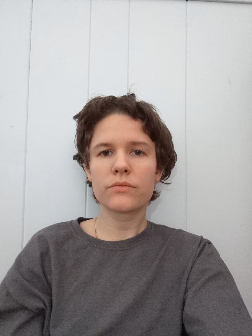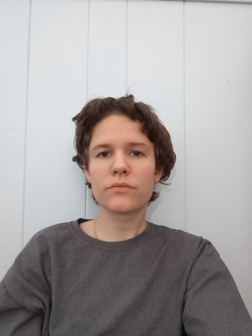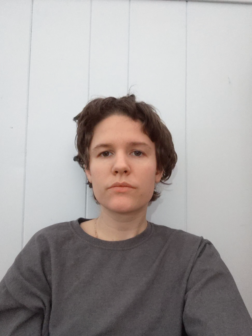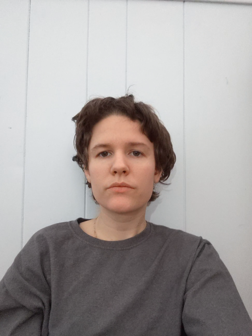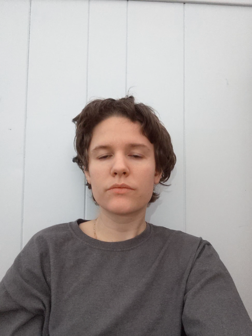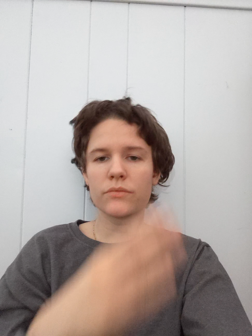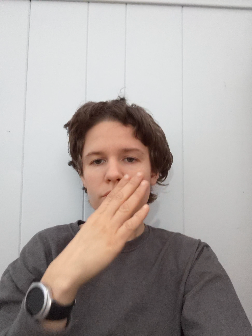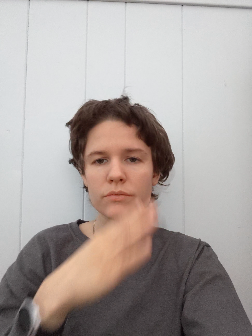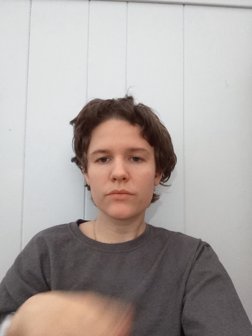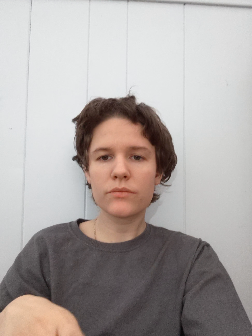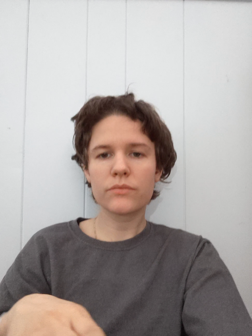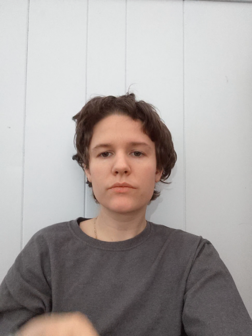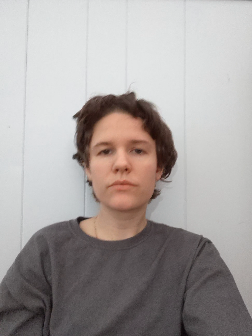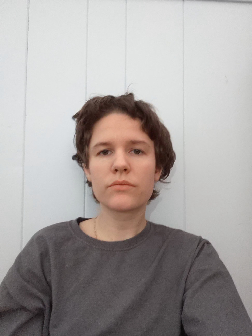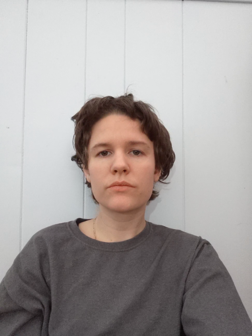quiet